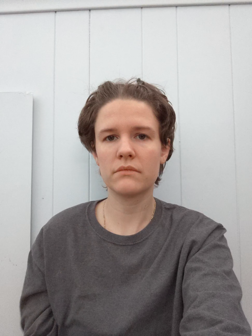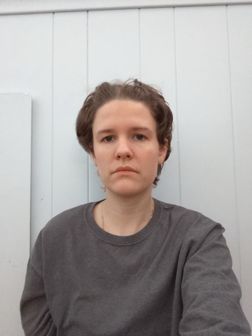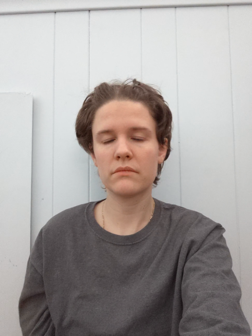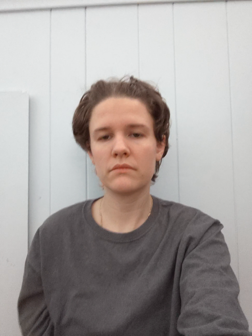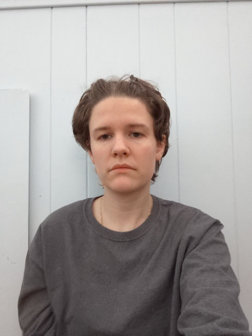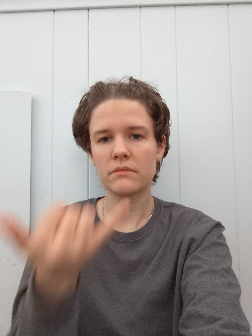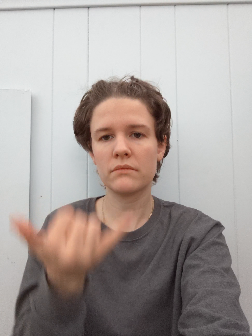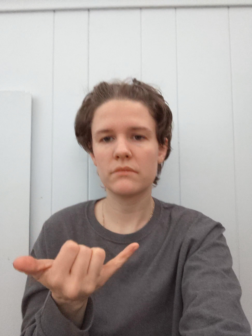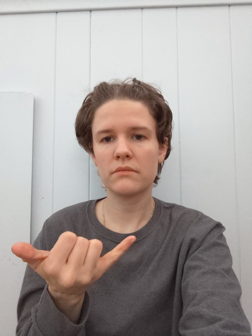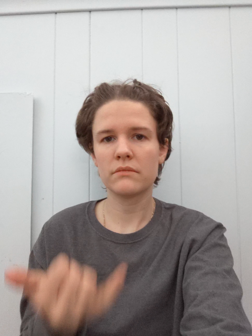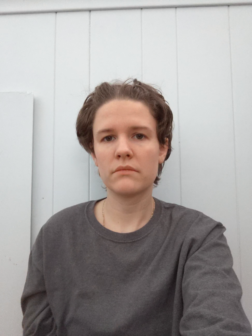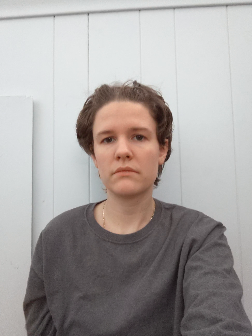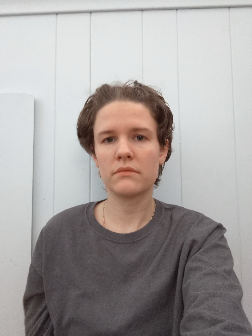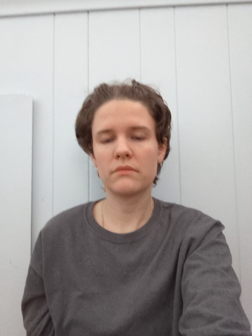now